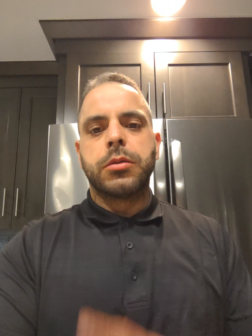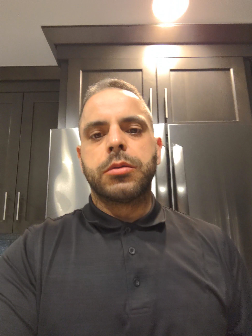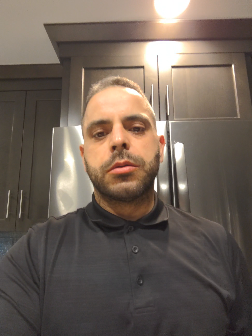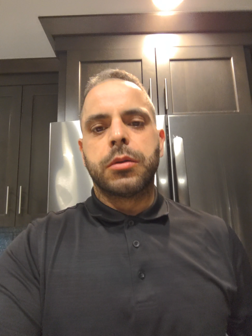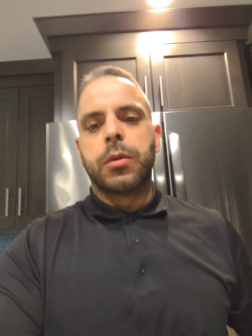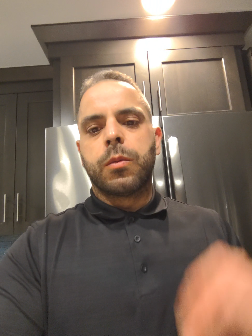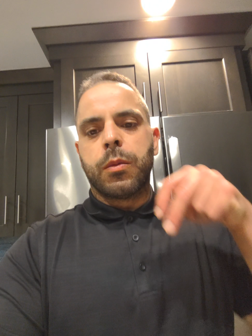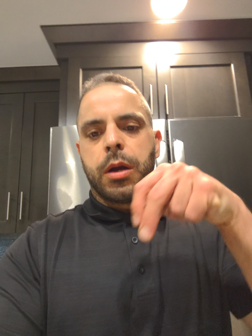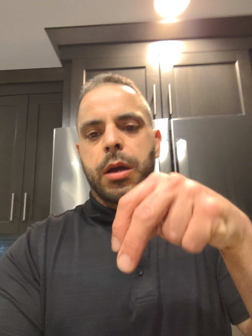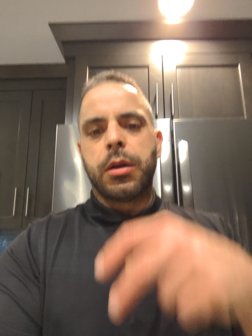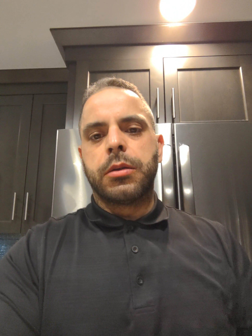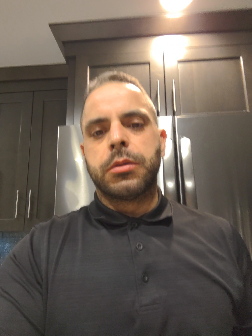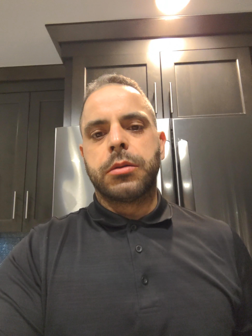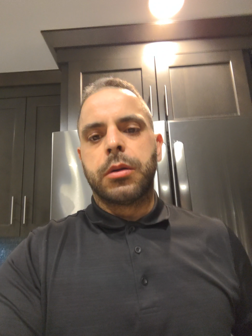ride